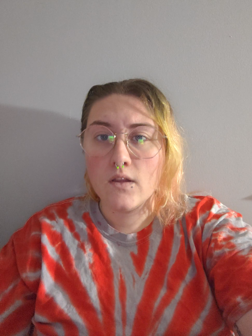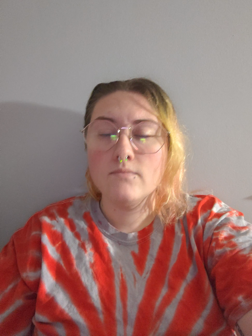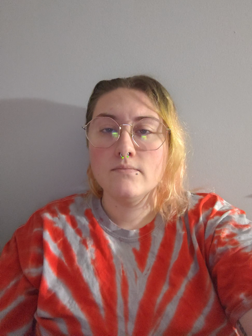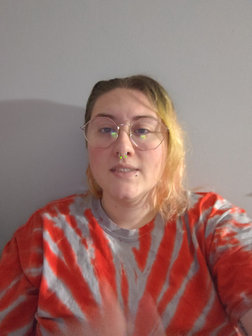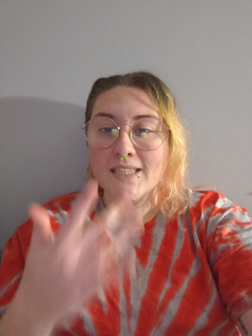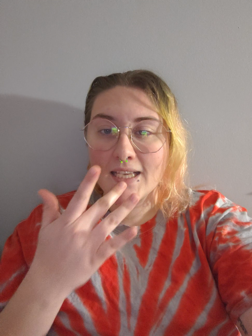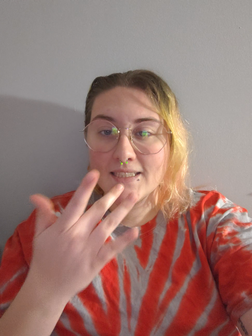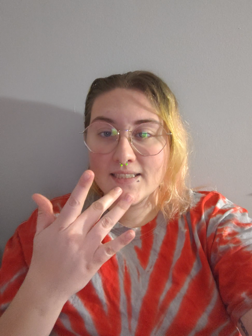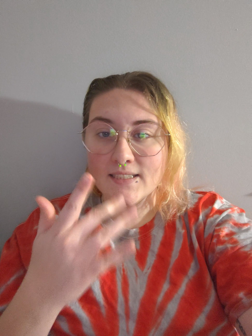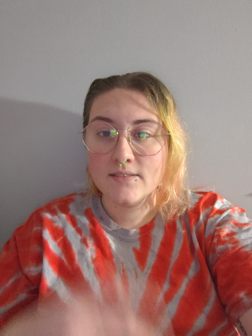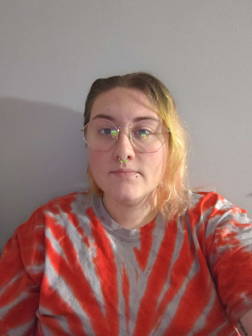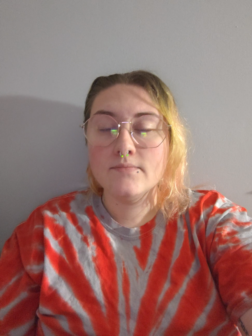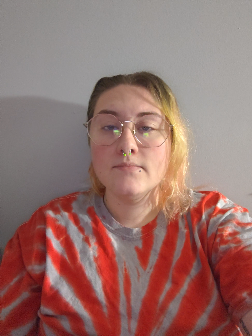taste